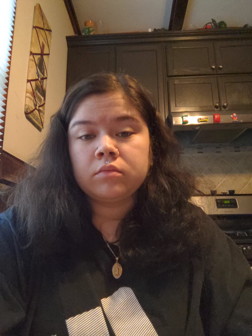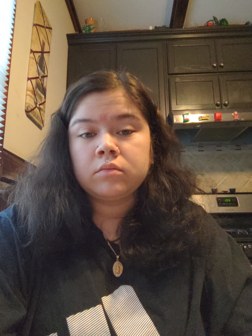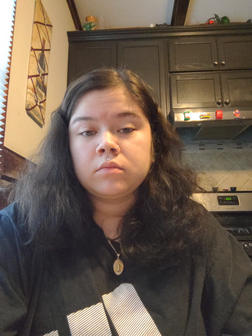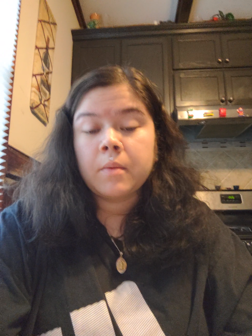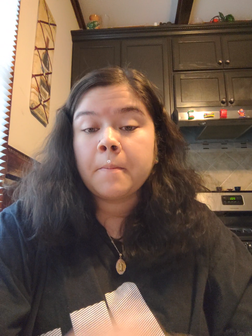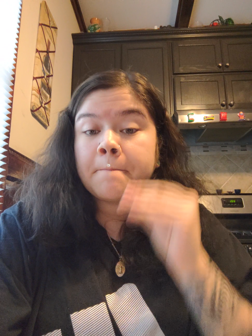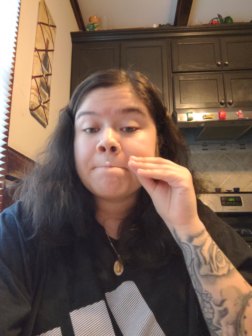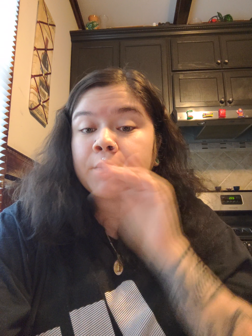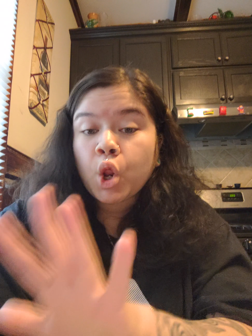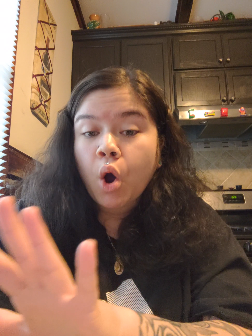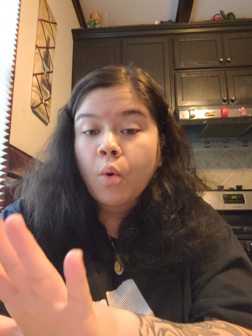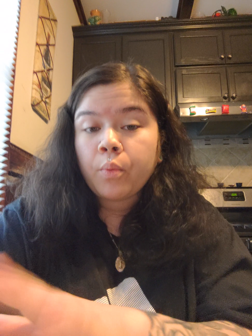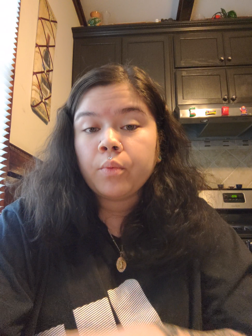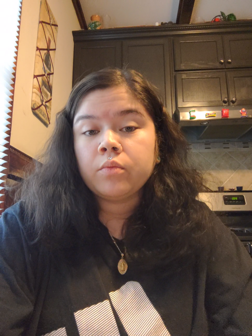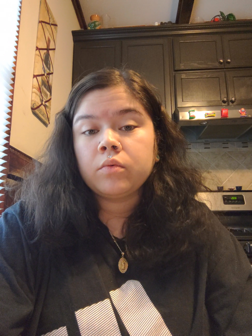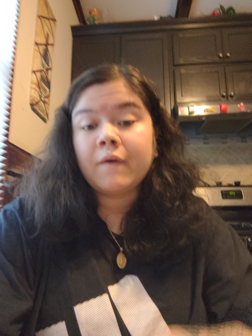blow